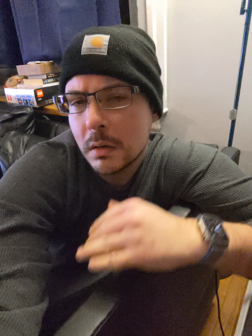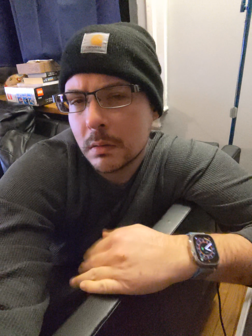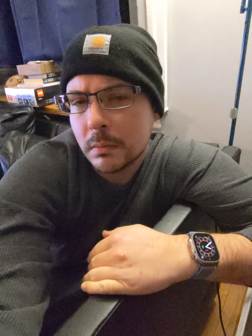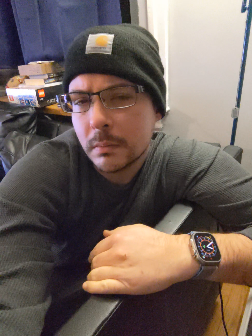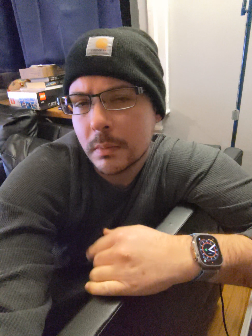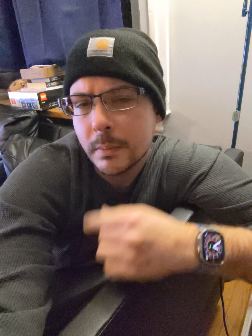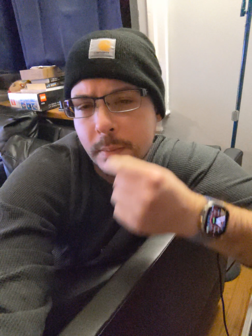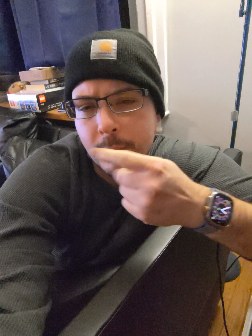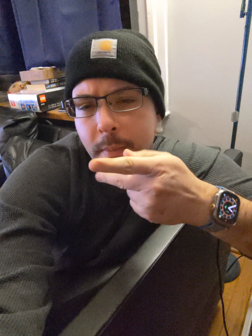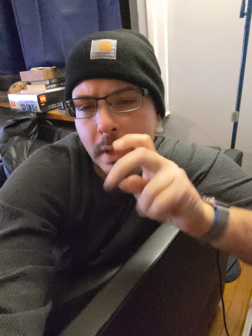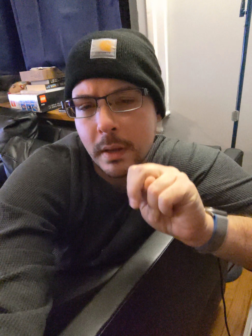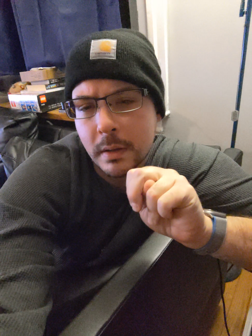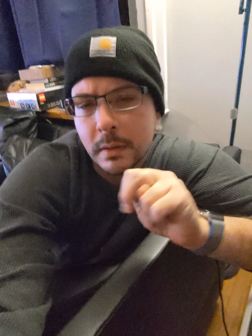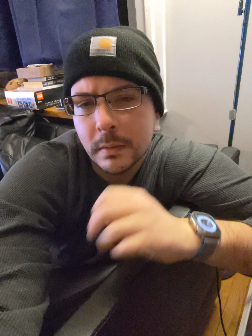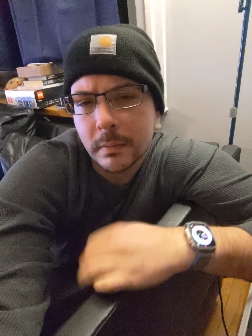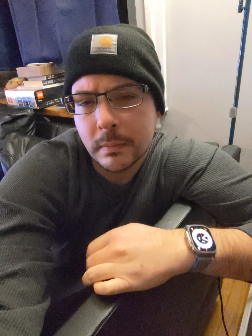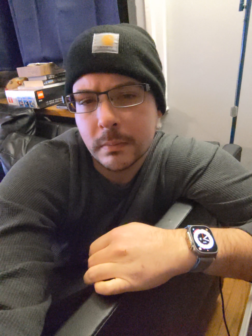pen